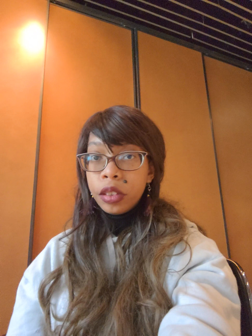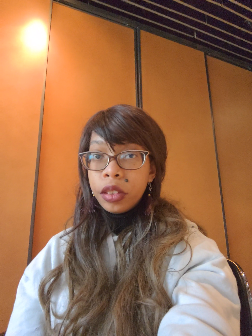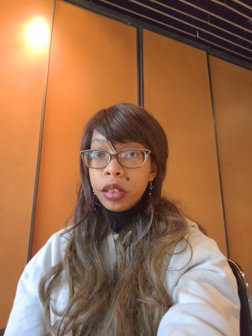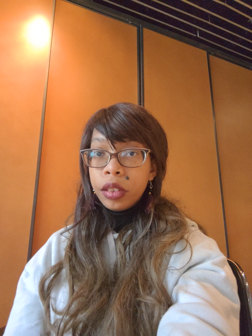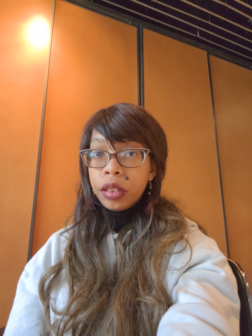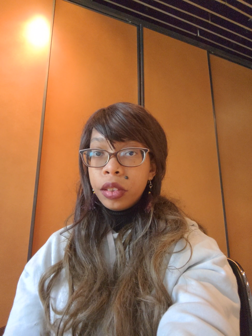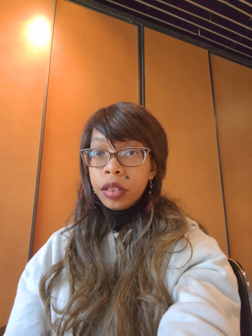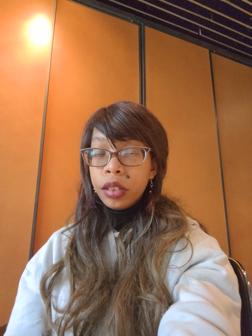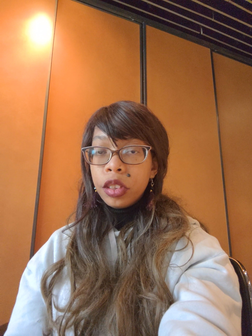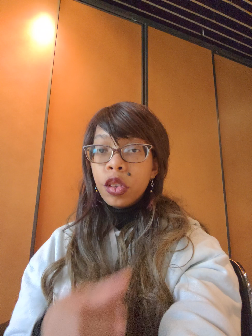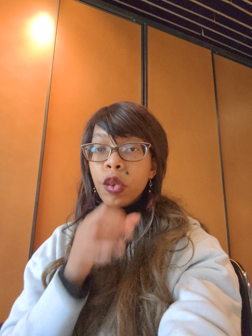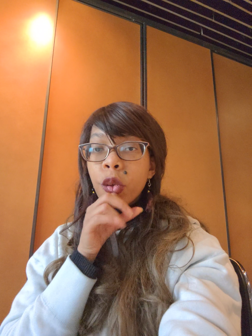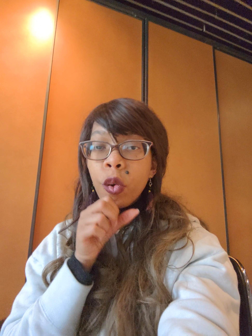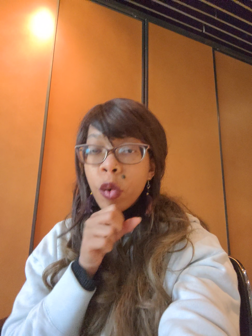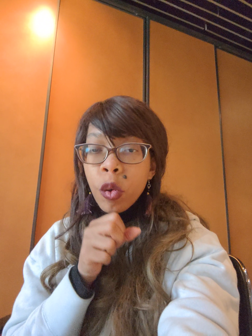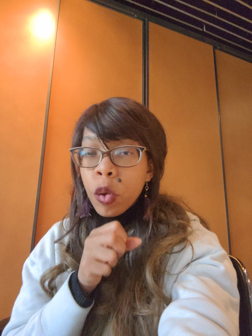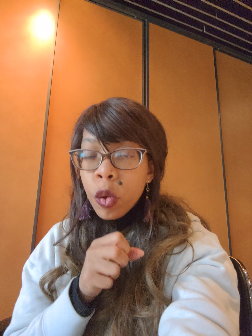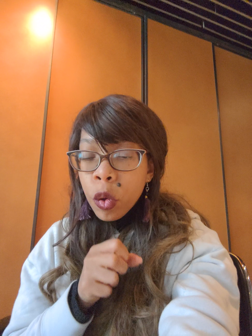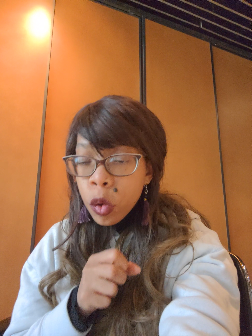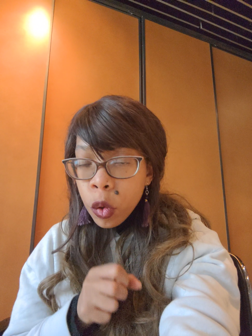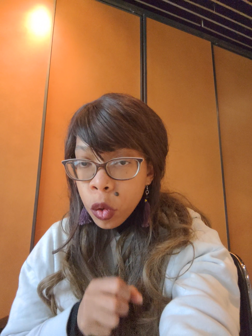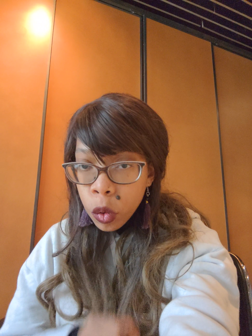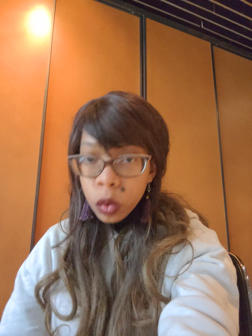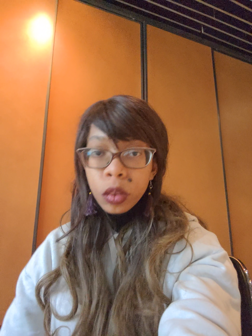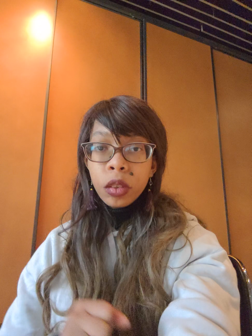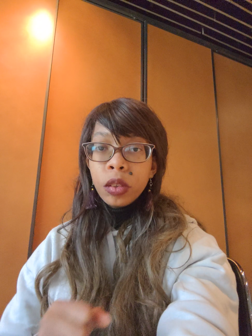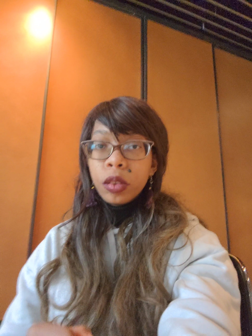old